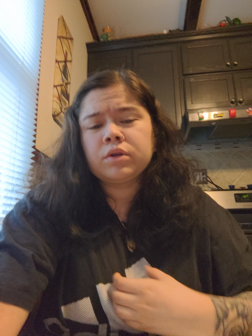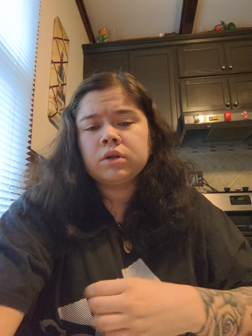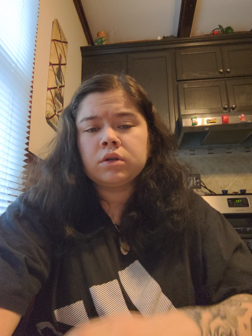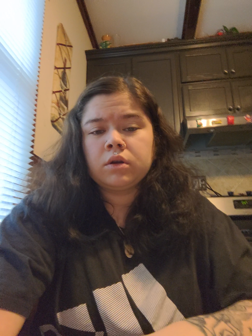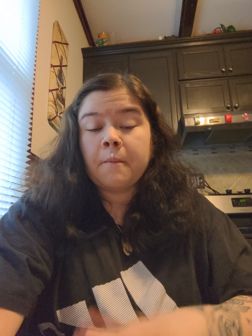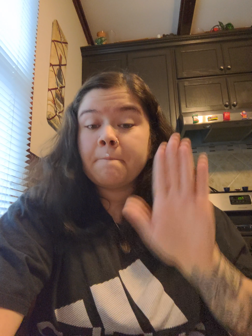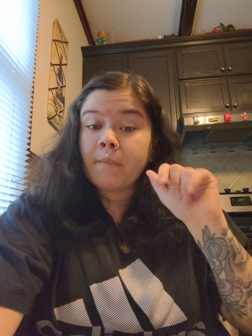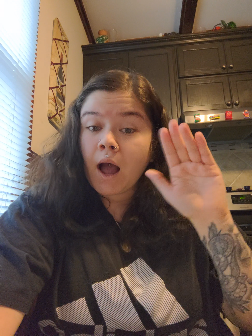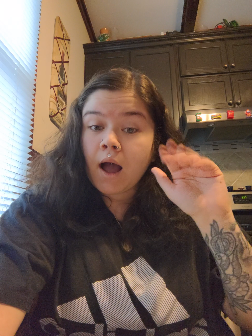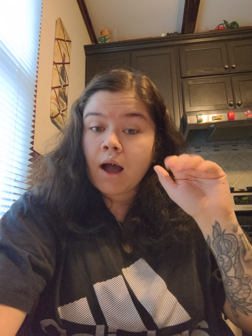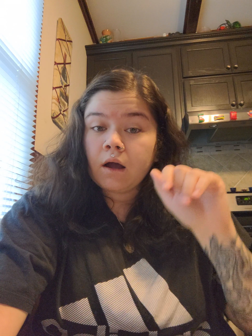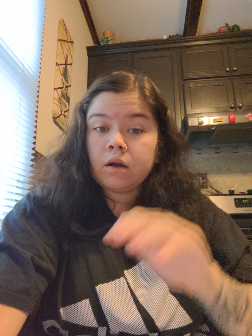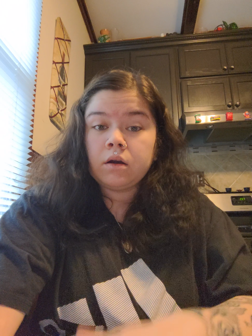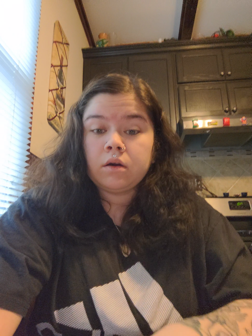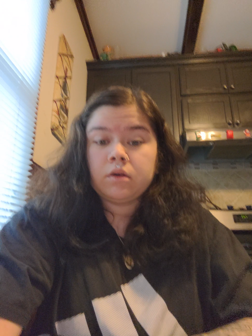bye